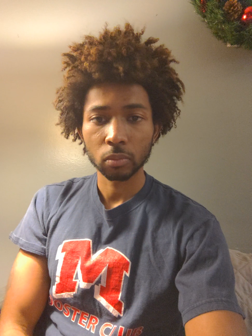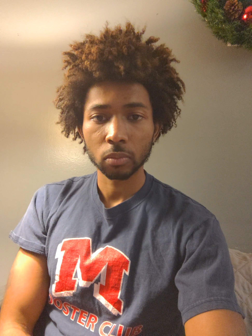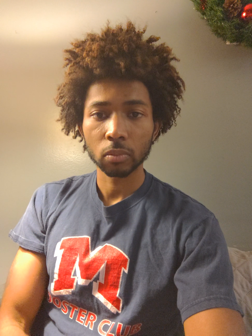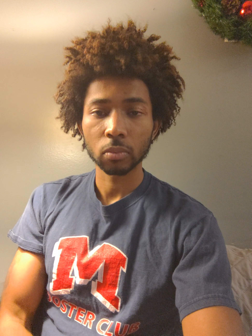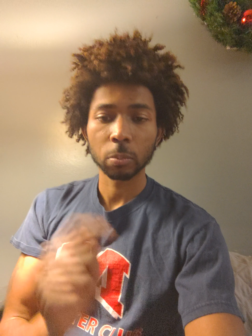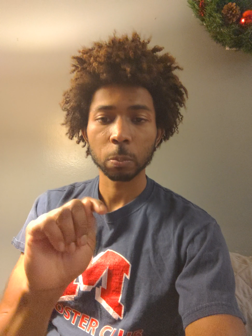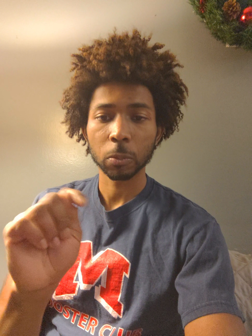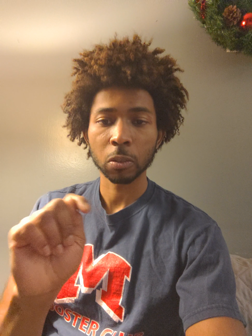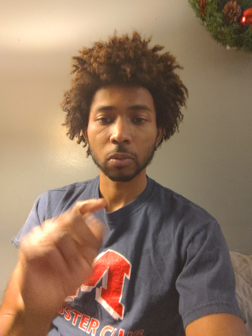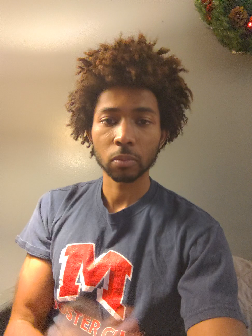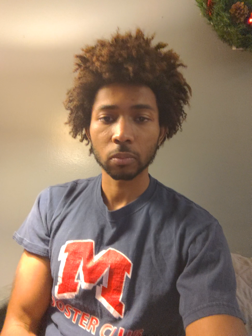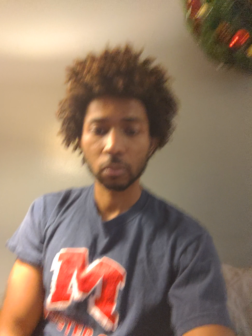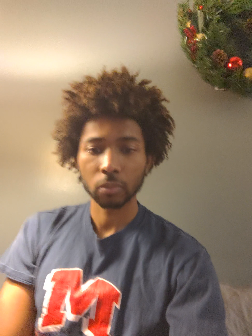potty